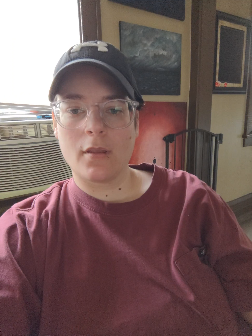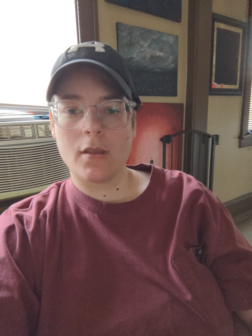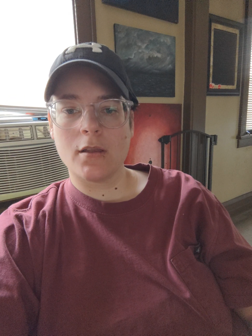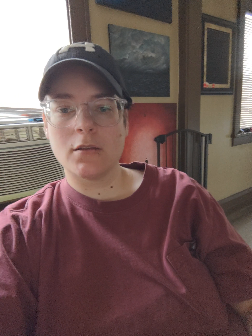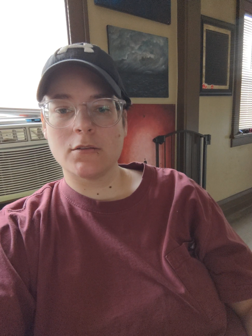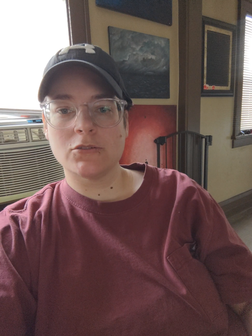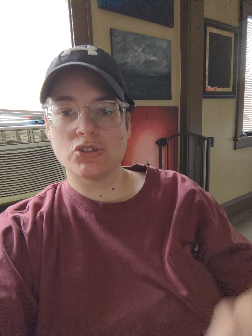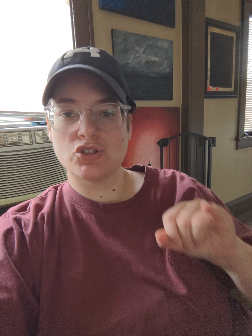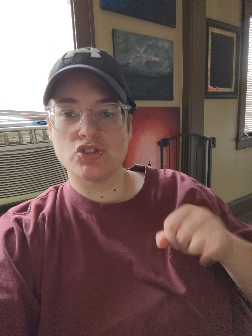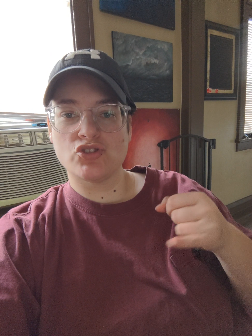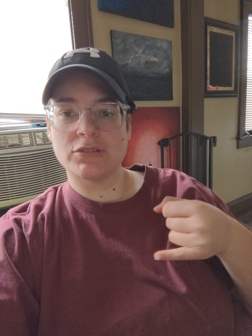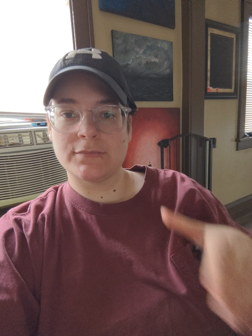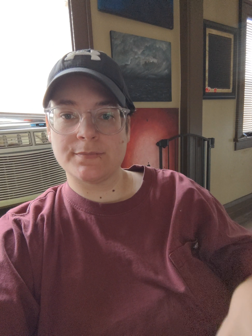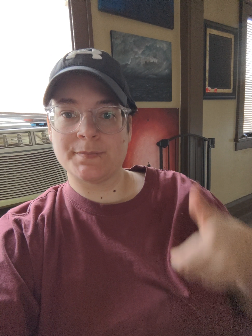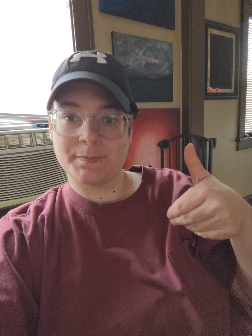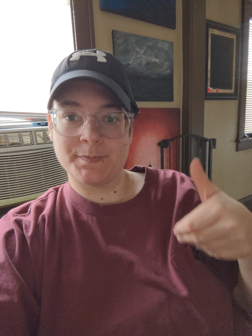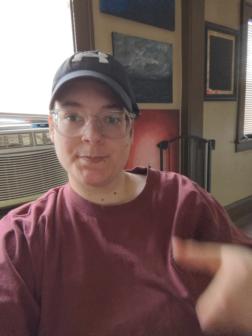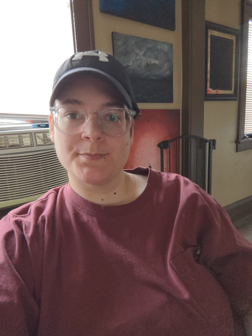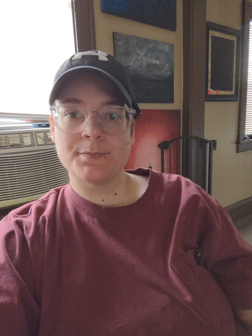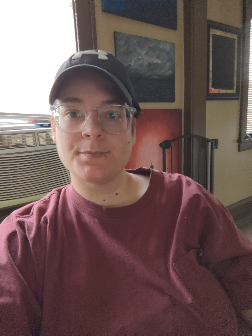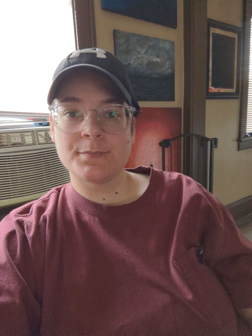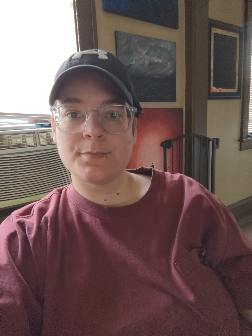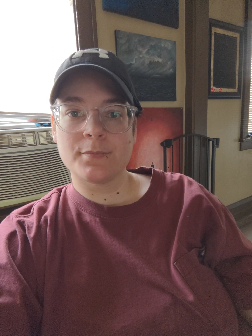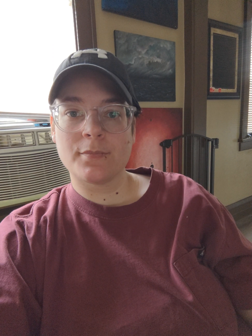jeans